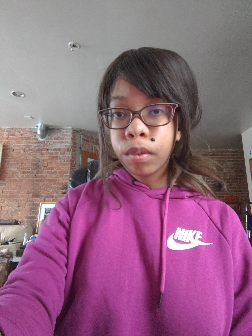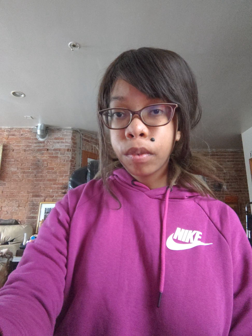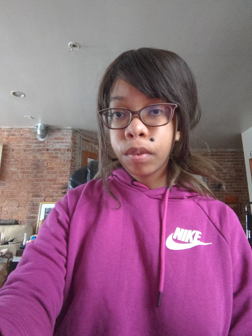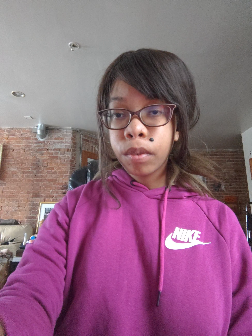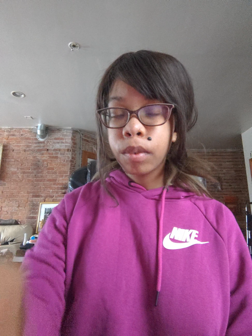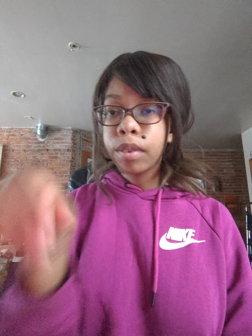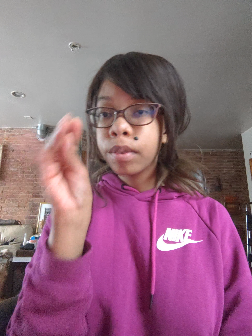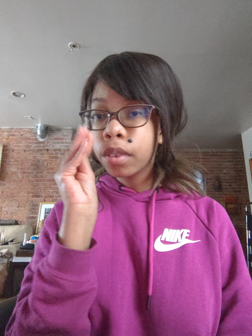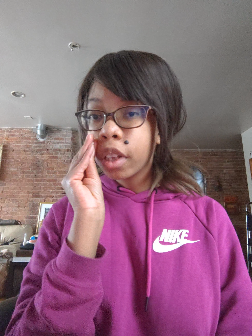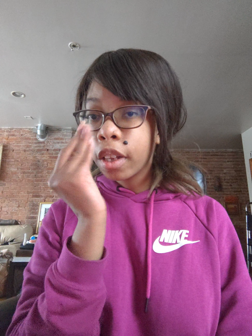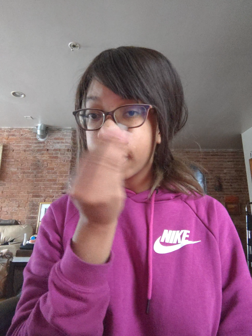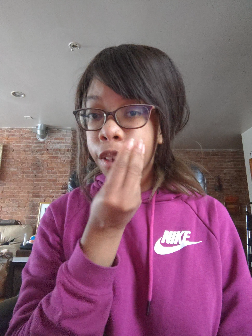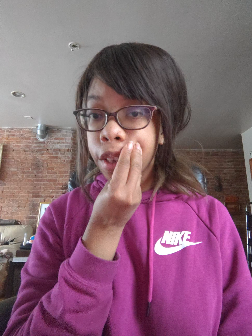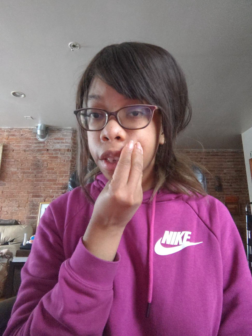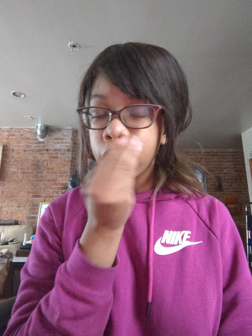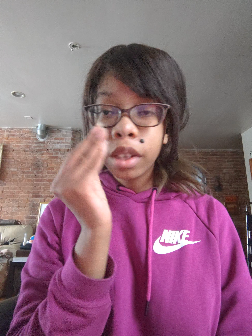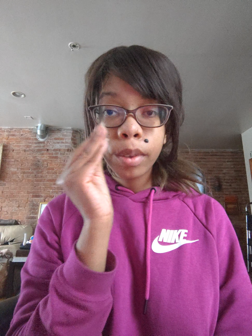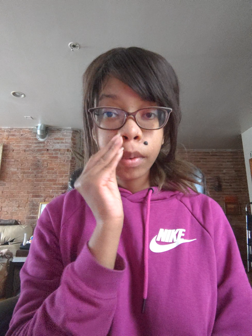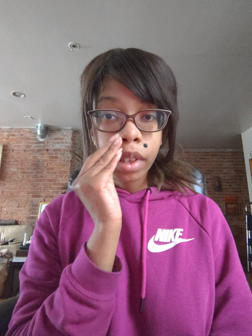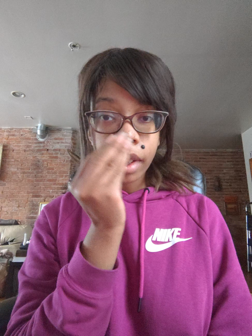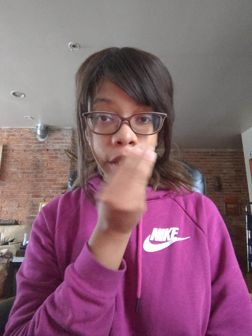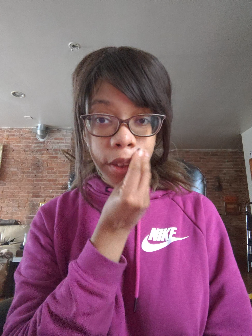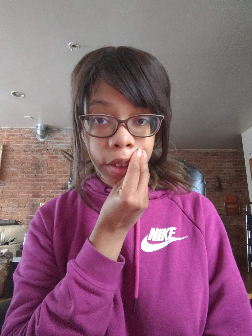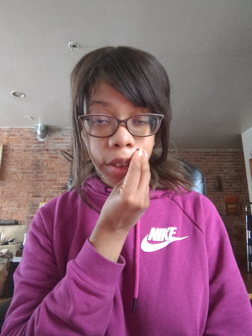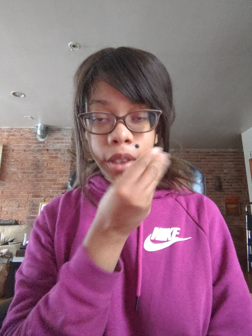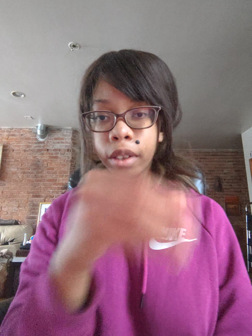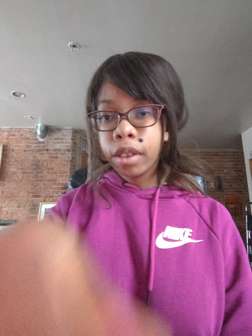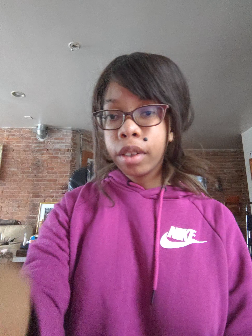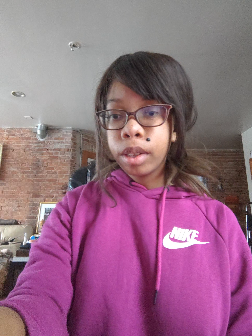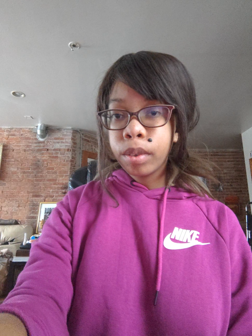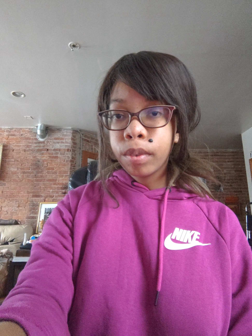flower